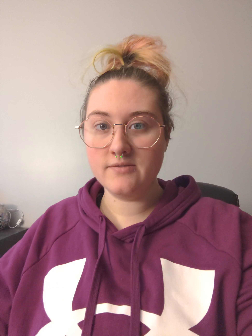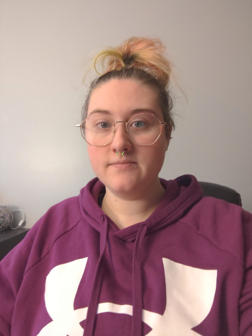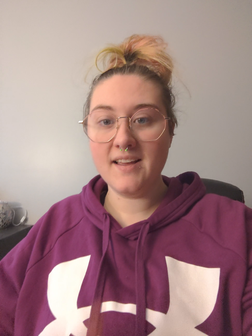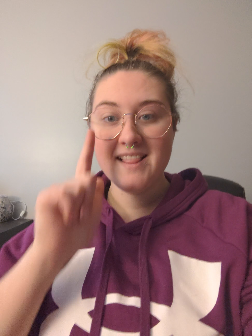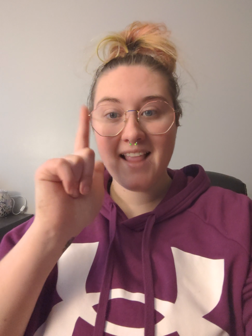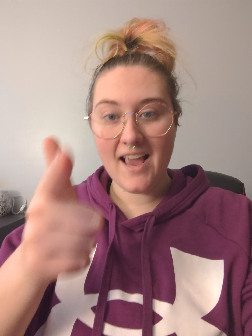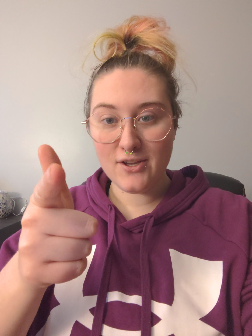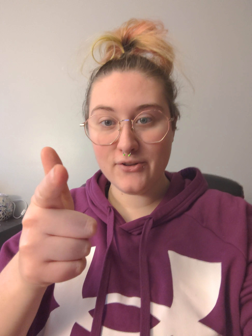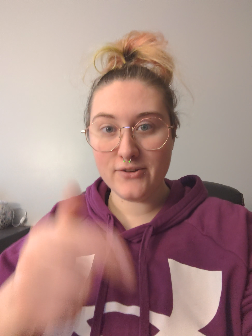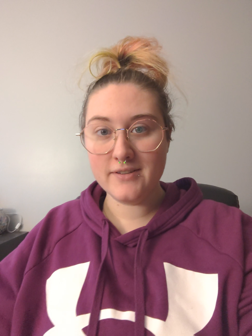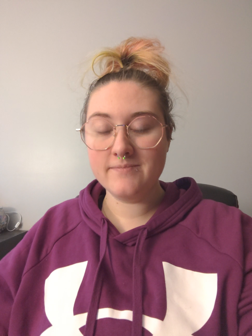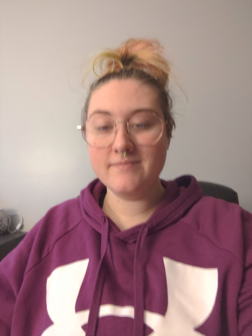later